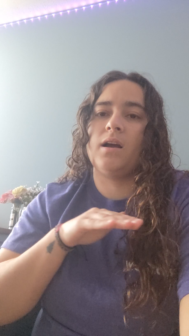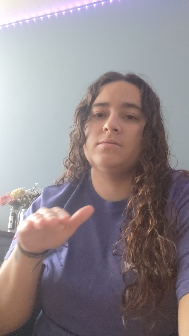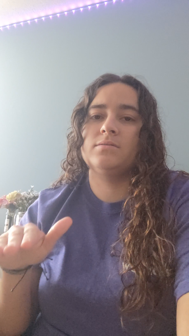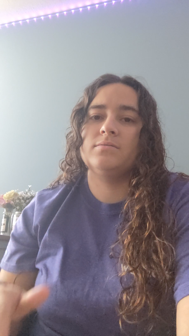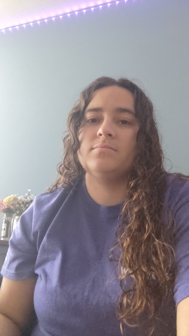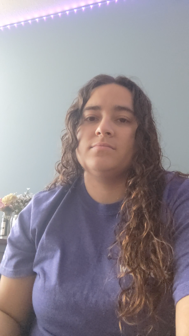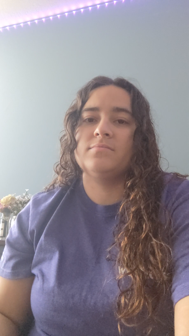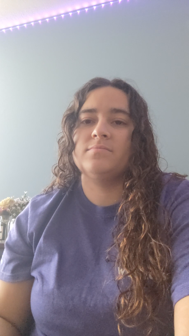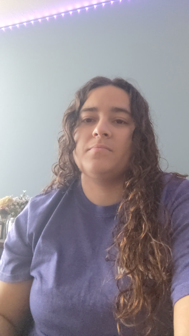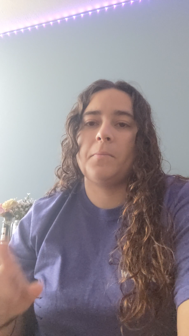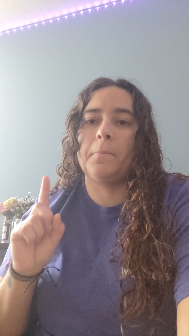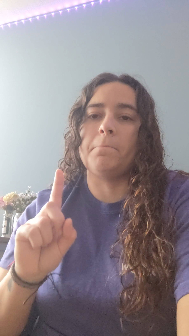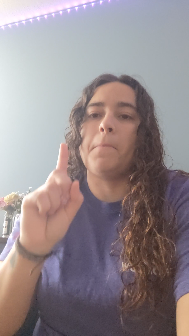bump